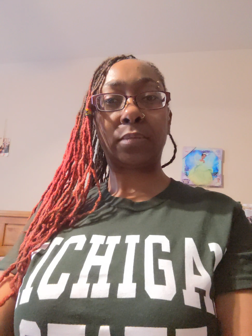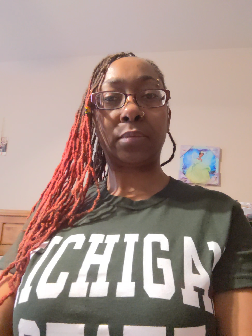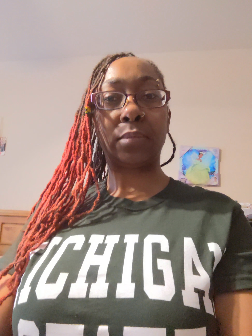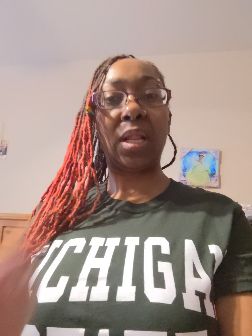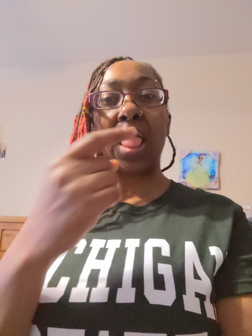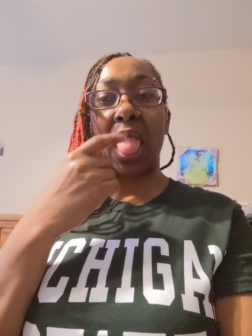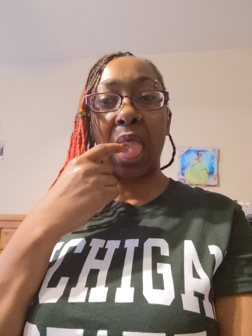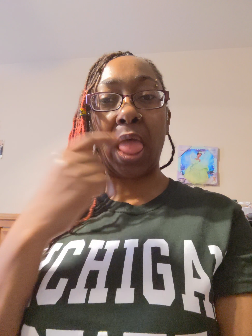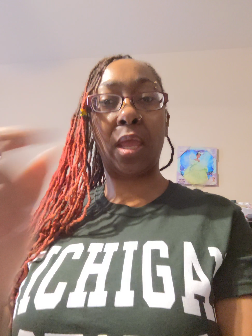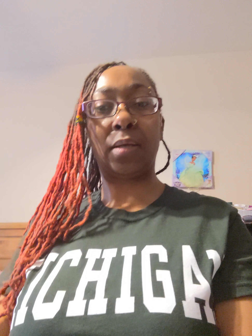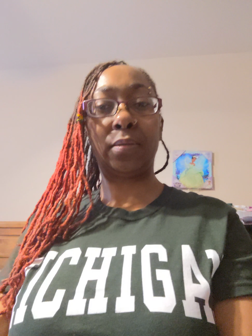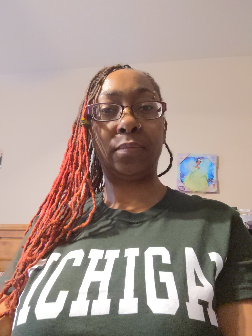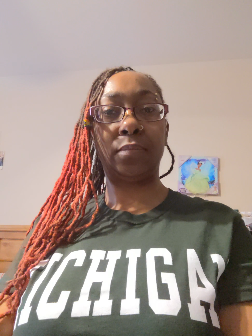tongue